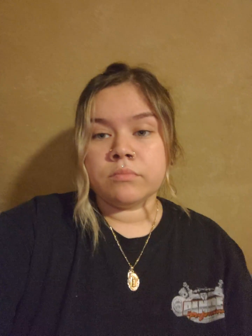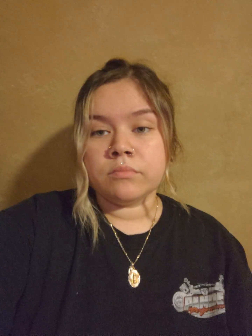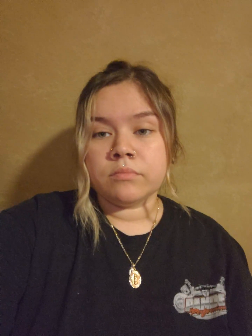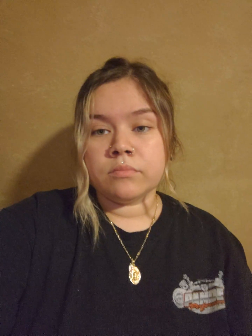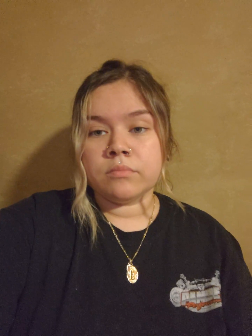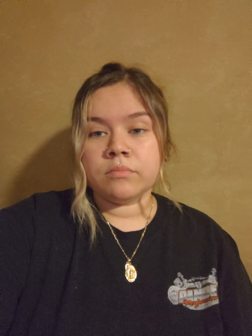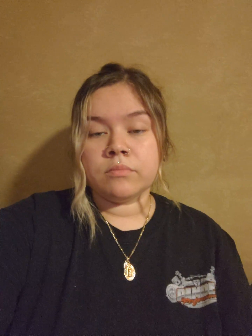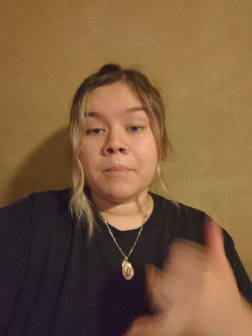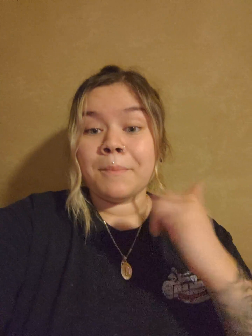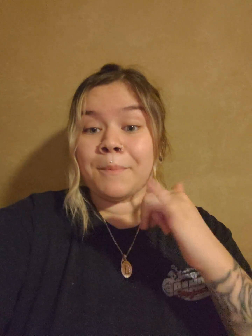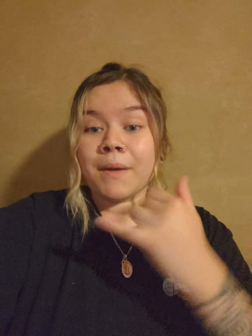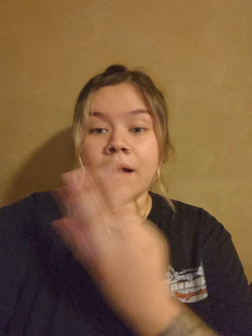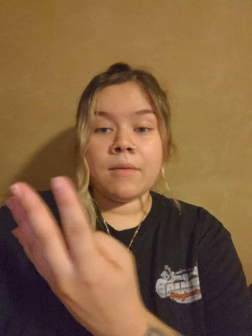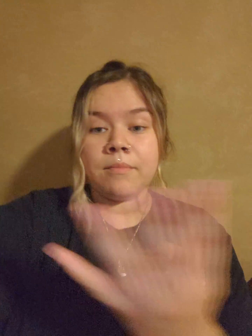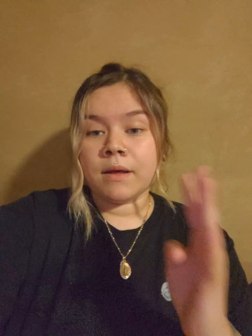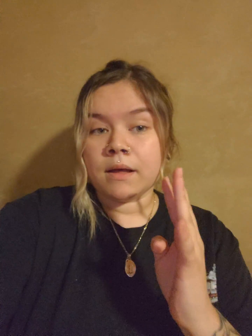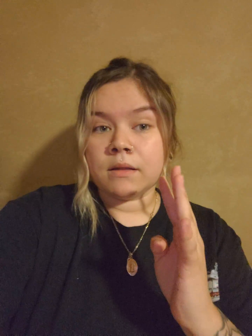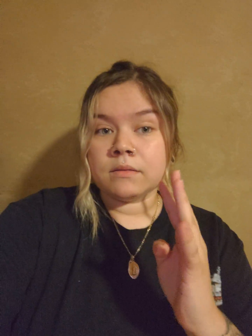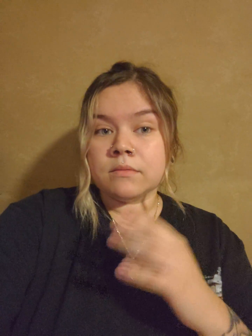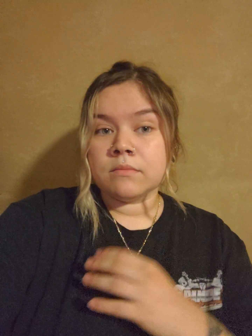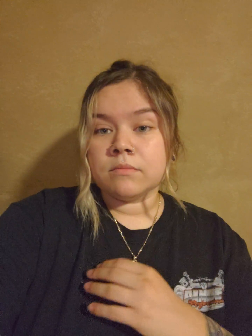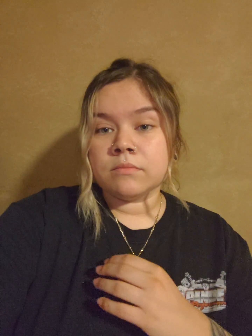playpen